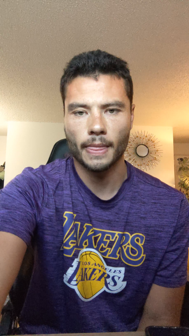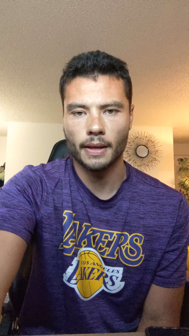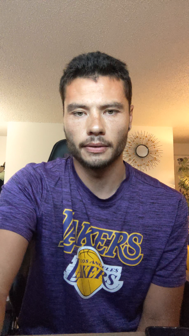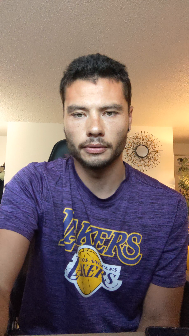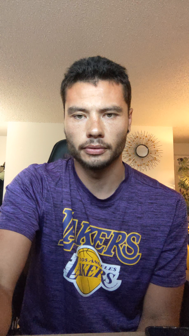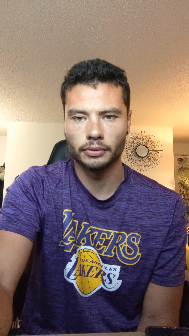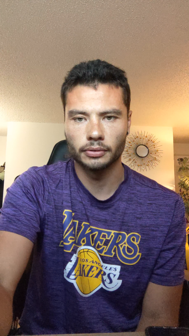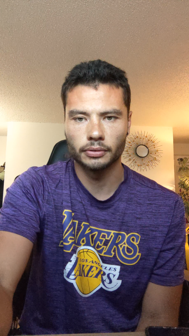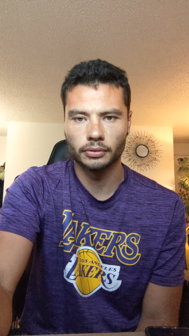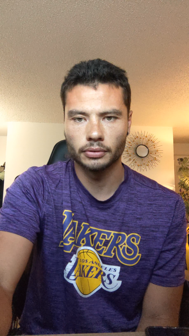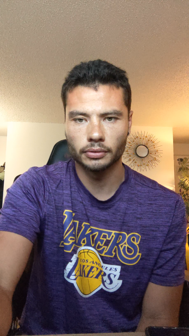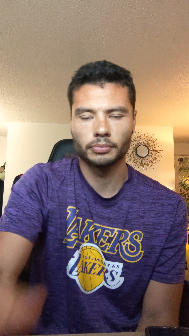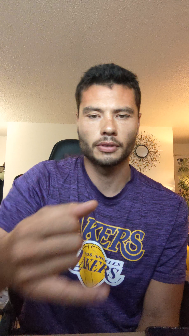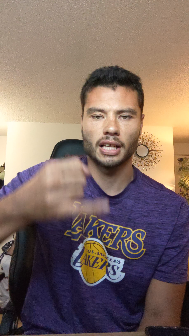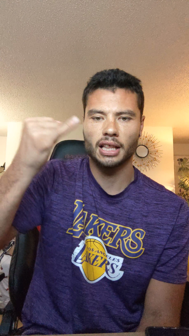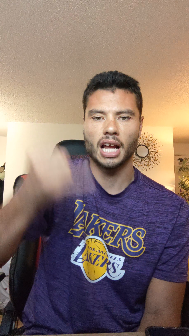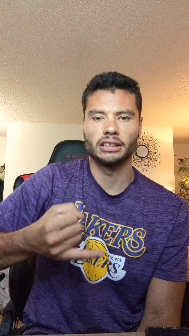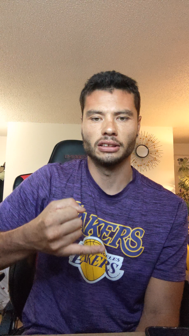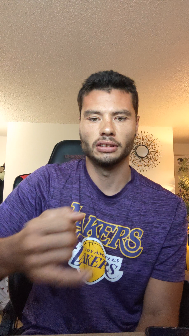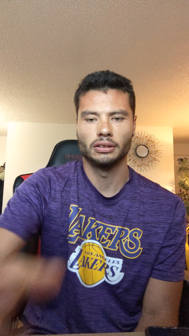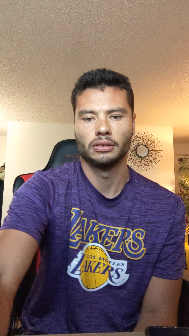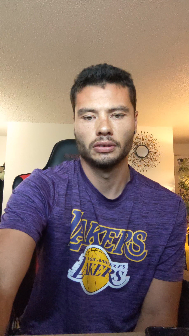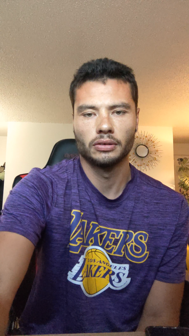last